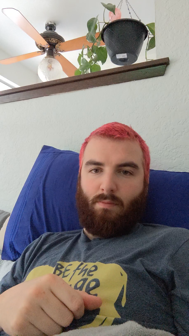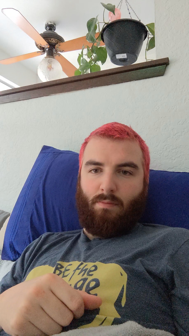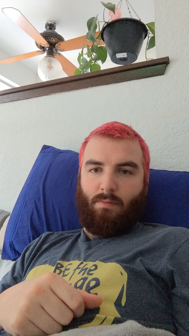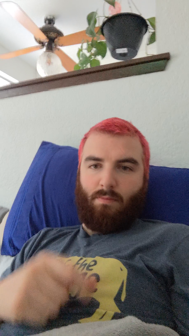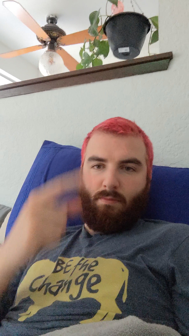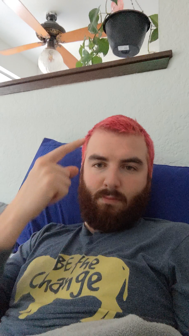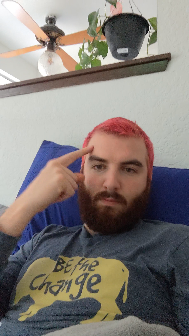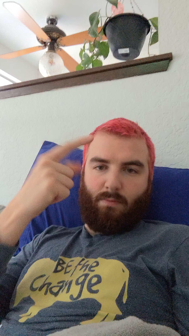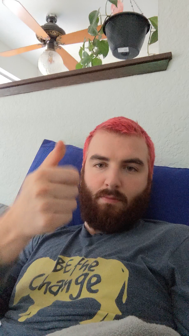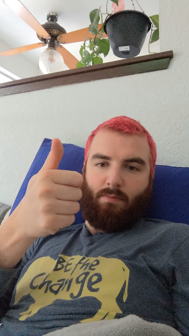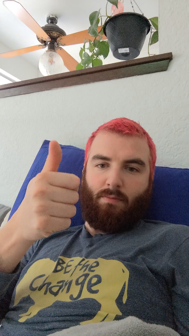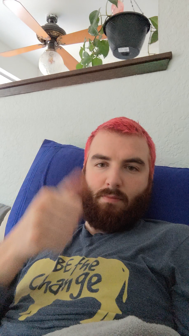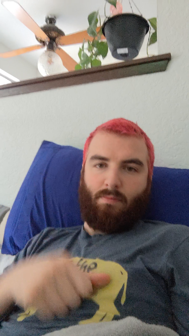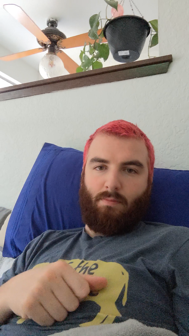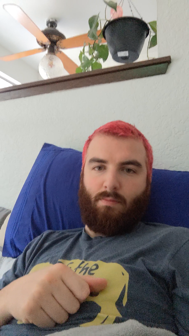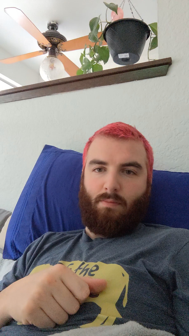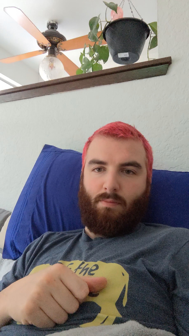dime